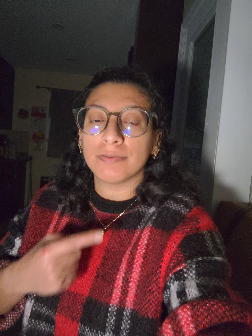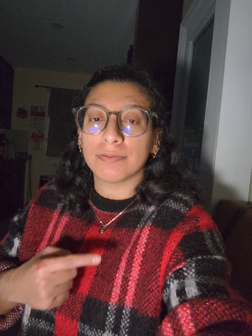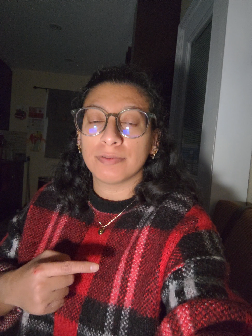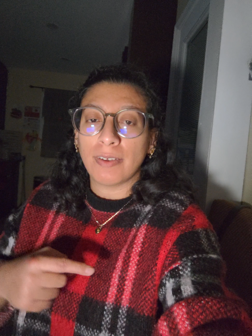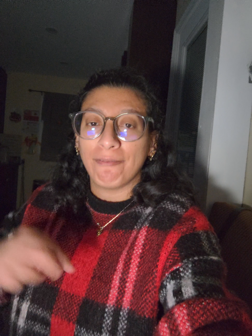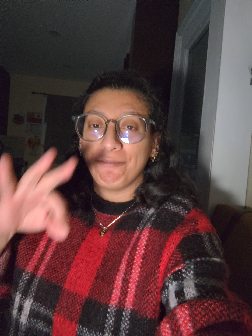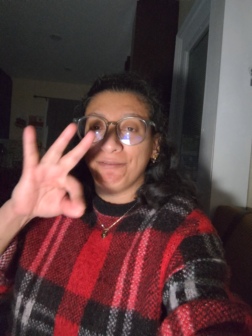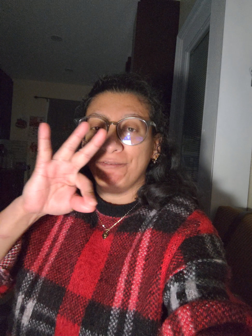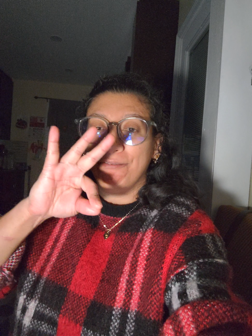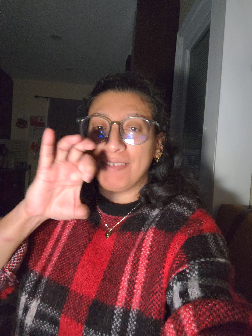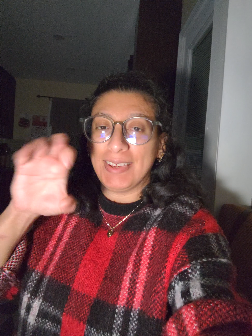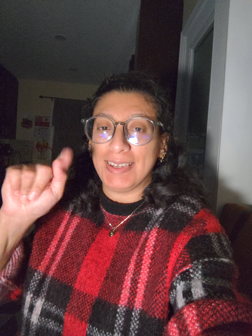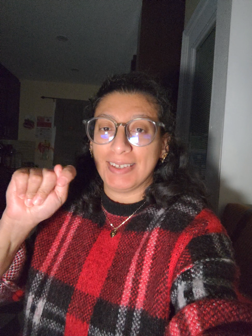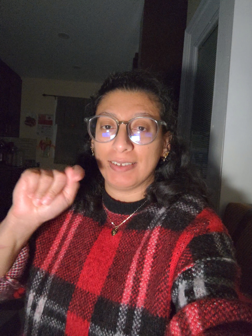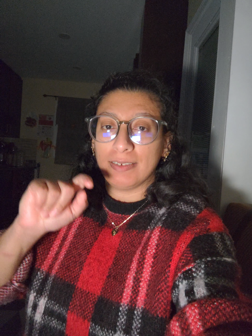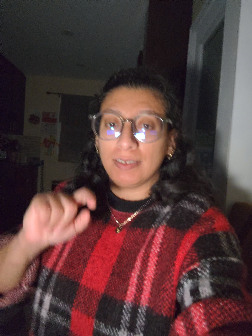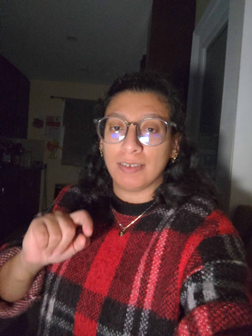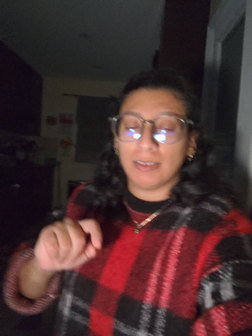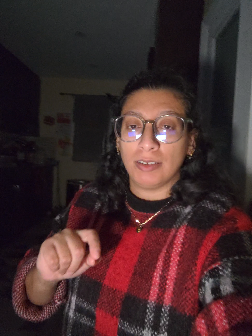feet